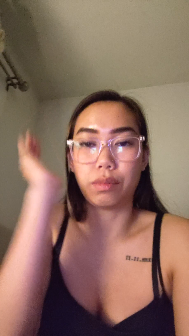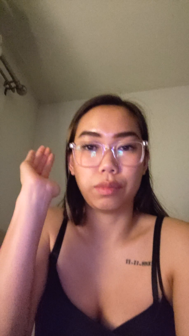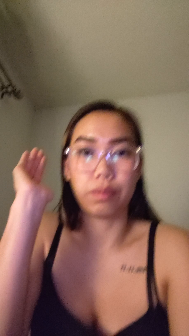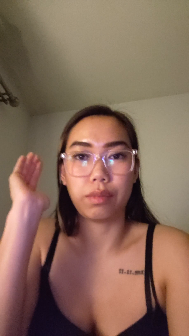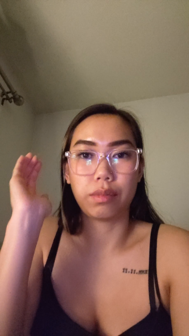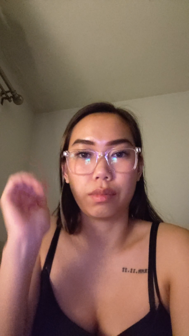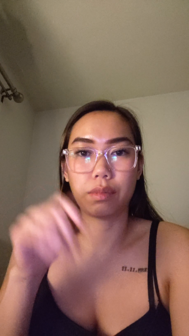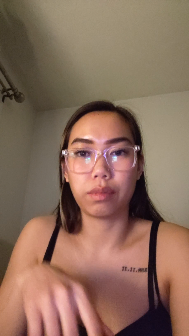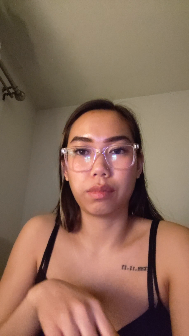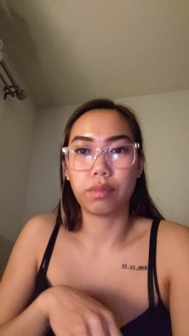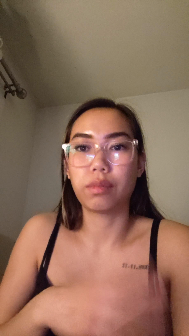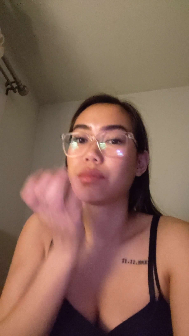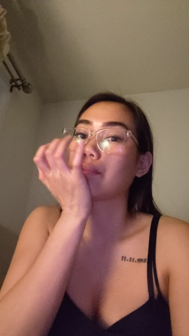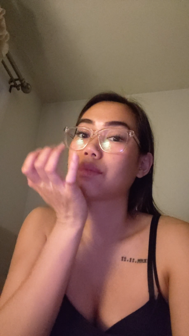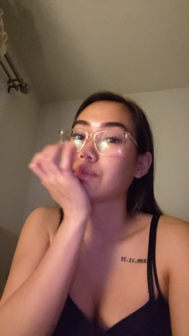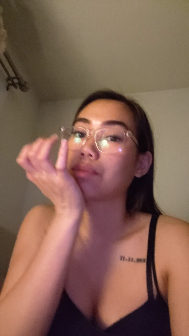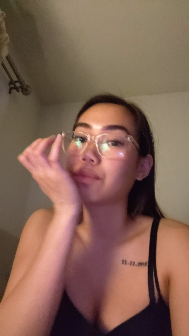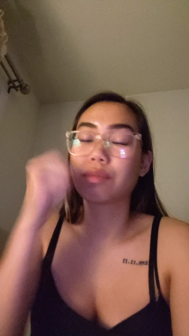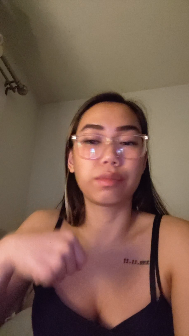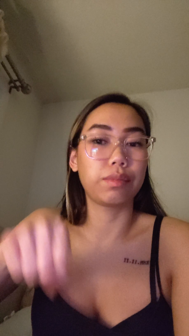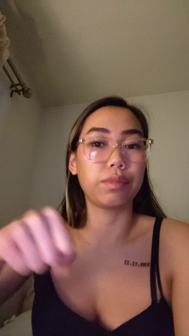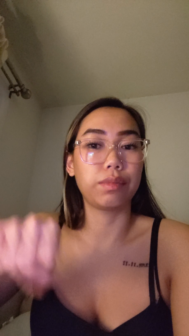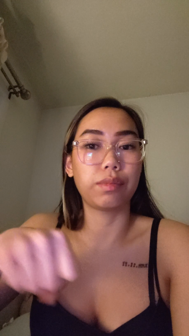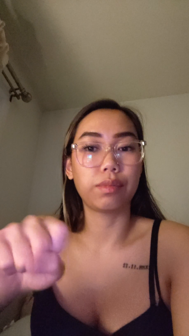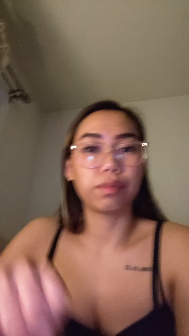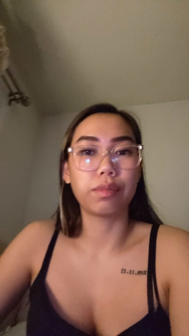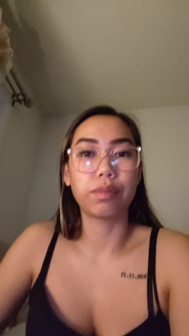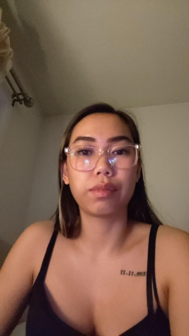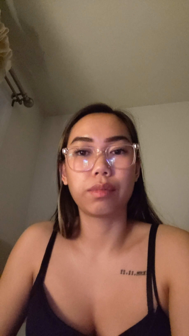lawn mower